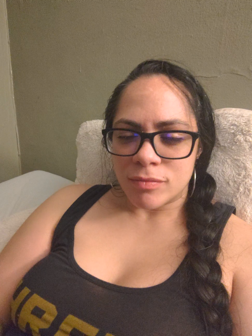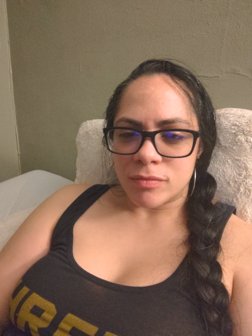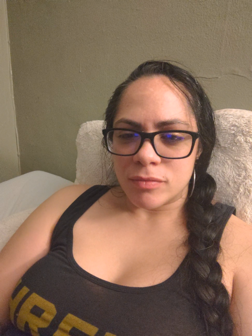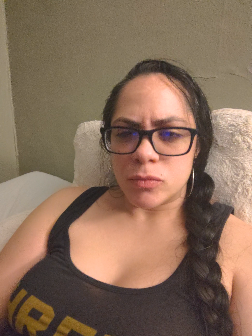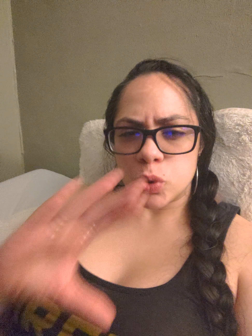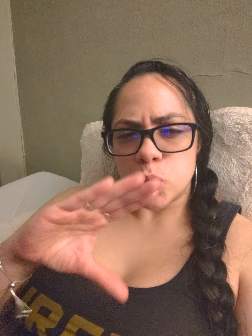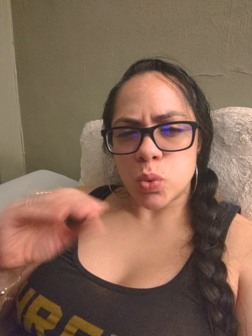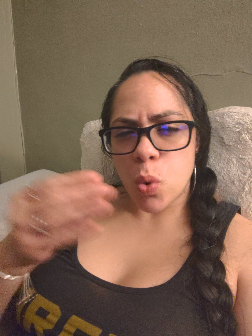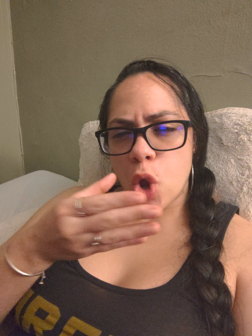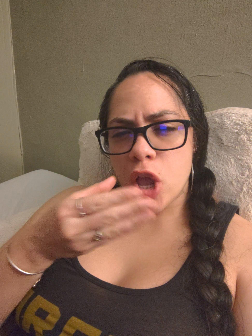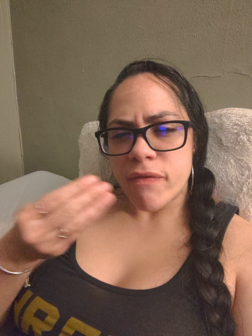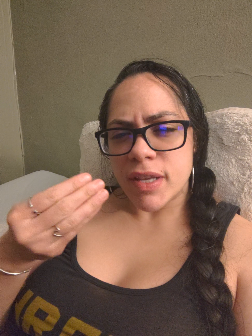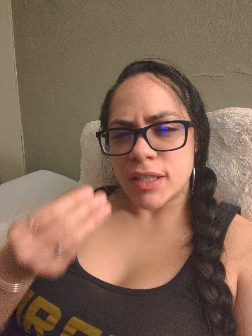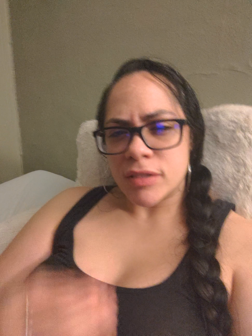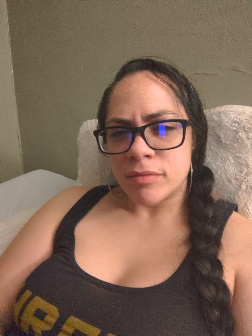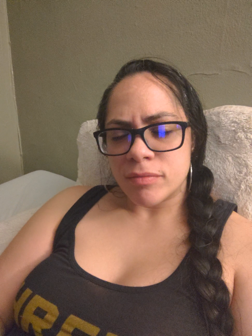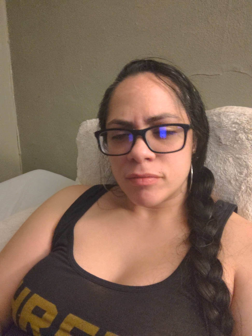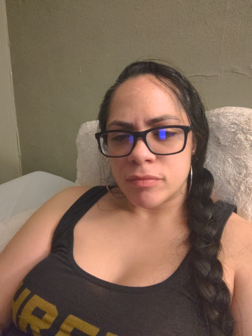story